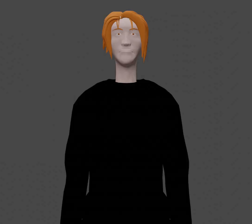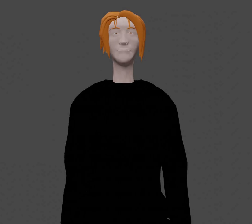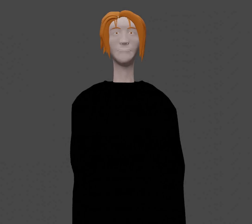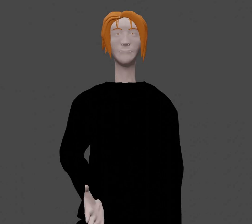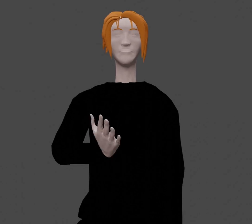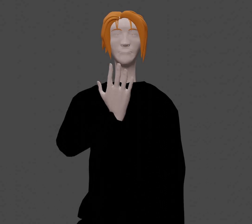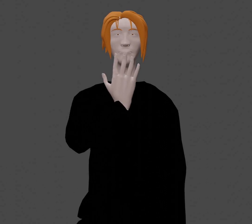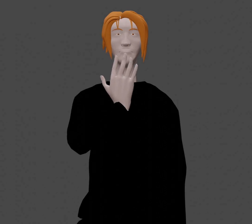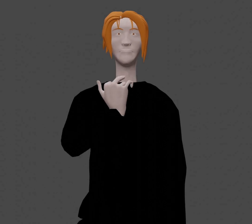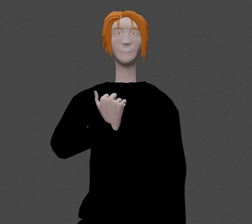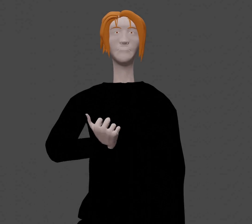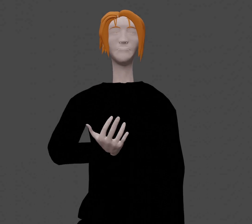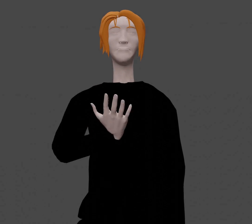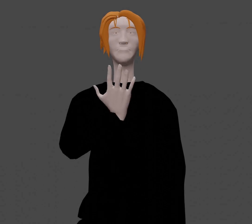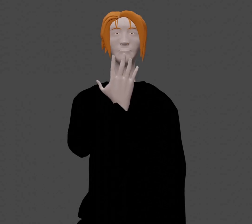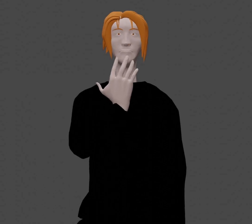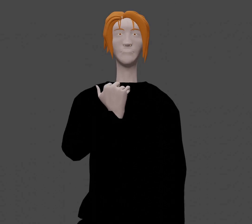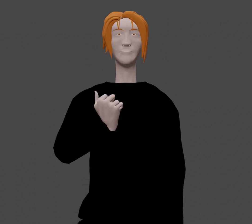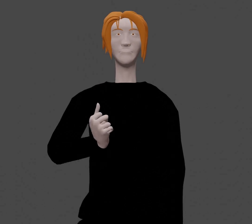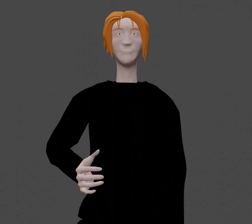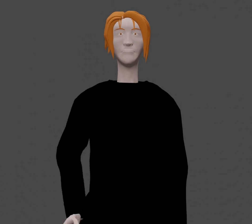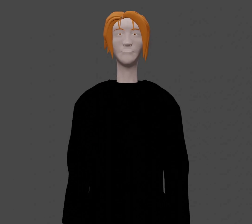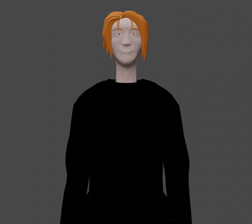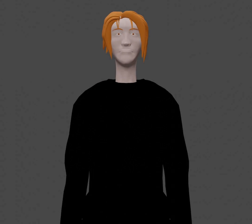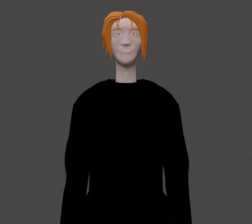Baby Sweetheart